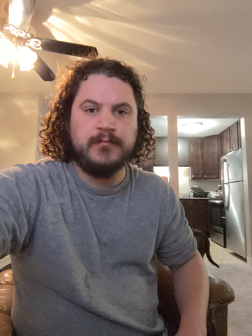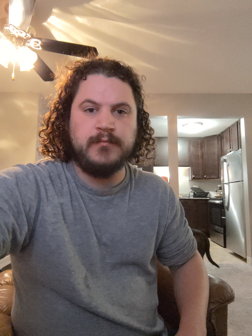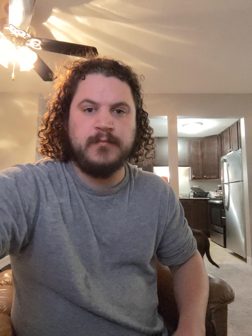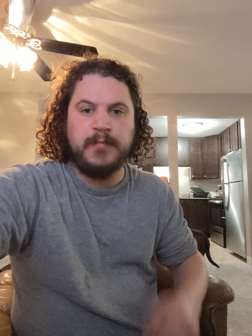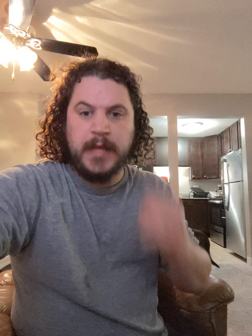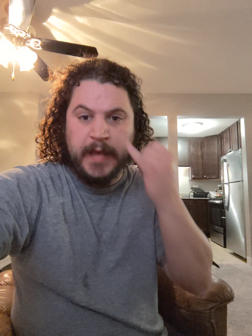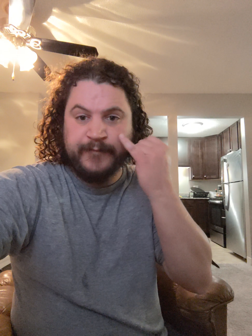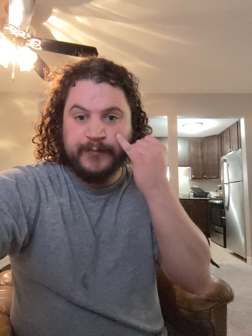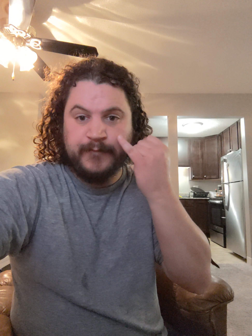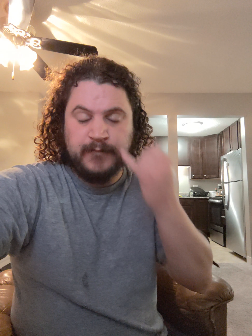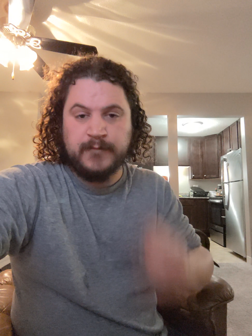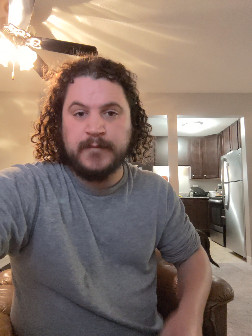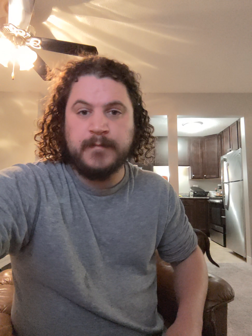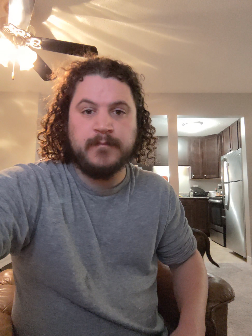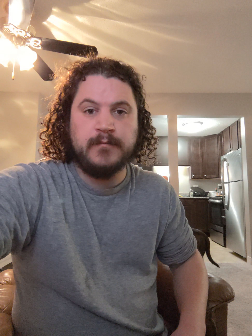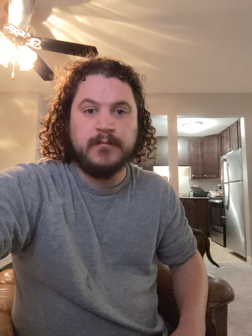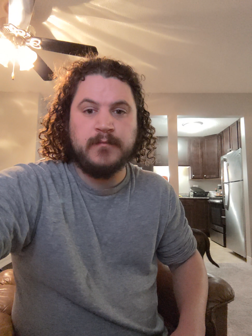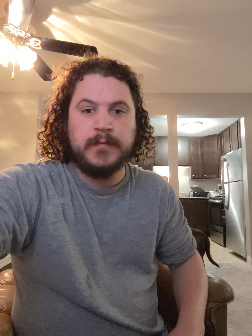if